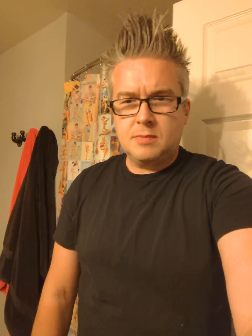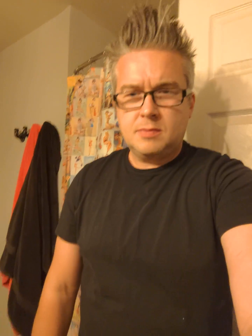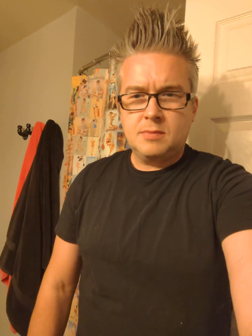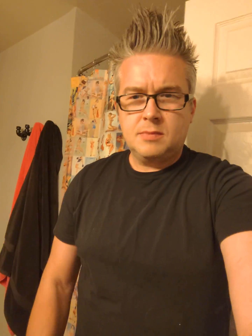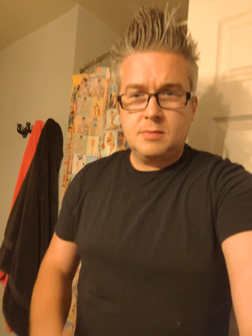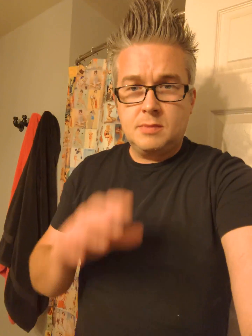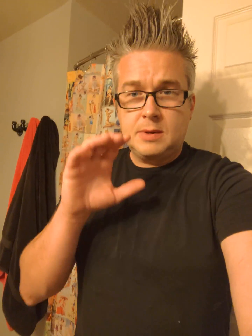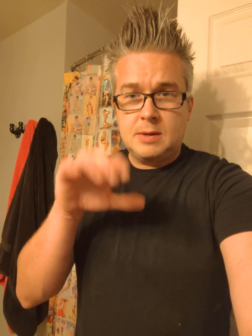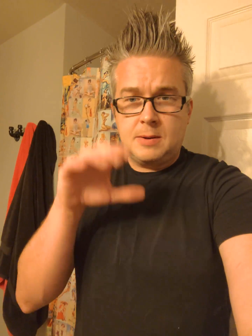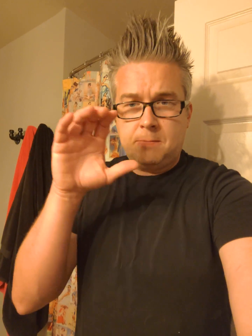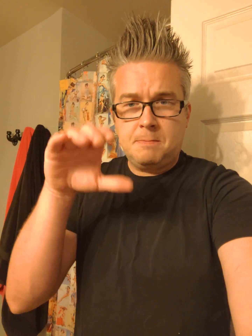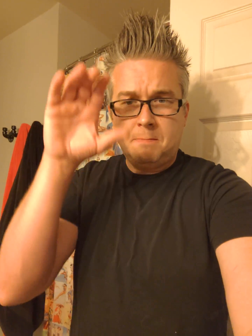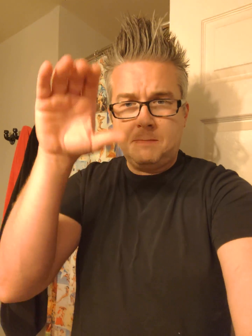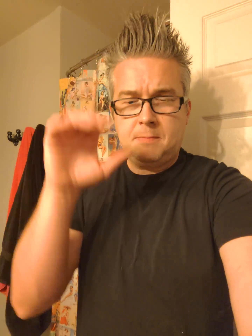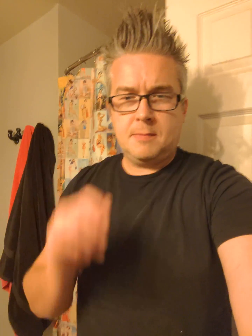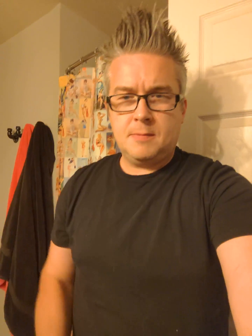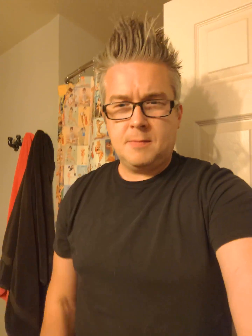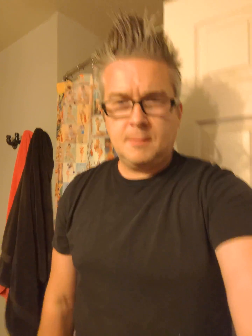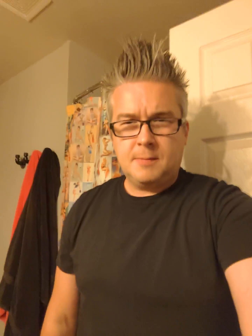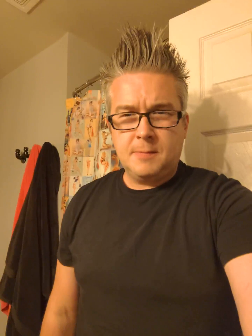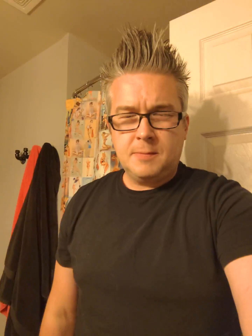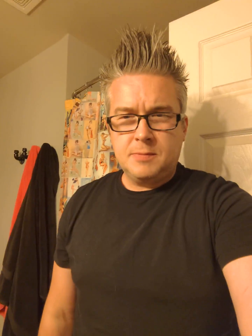climb